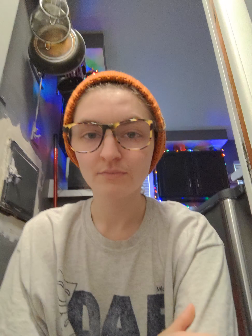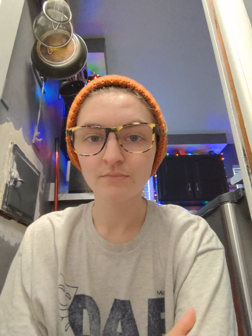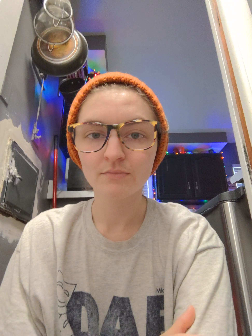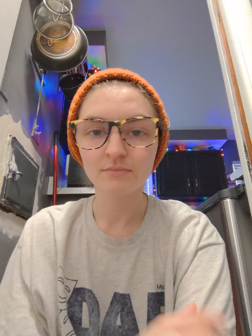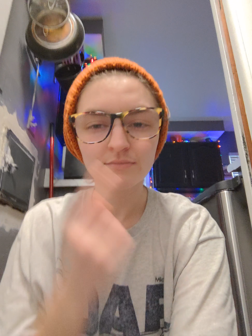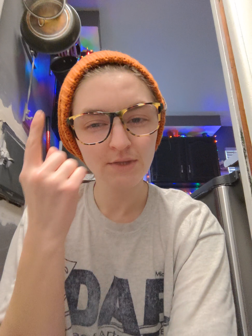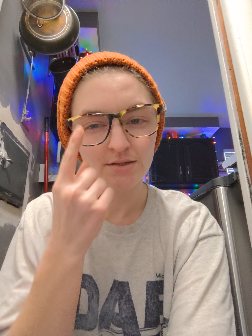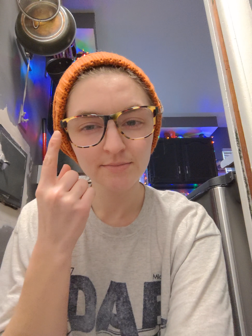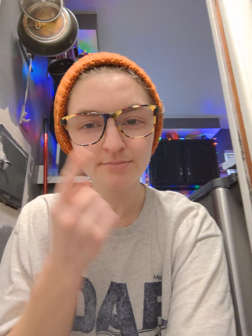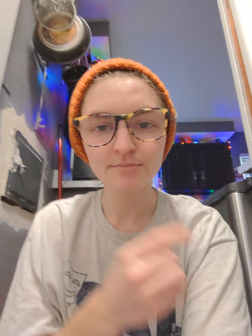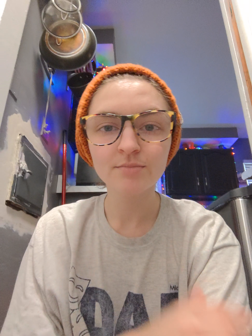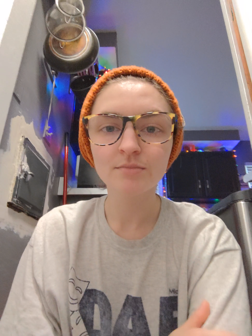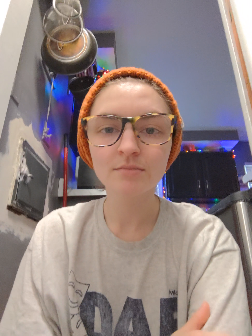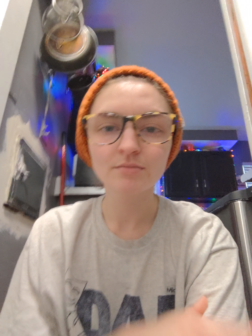think